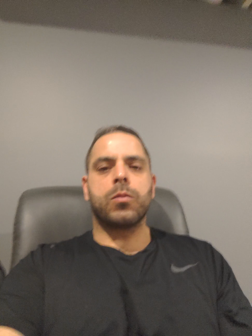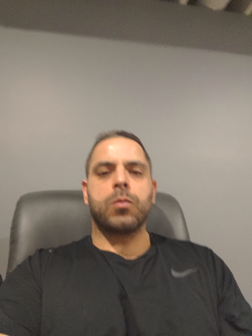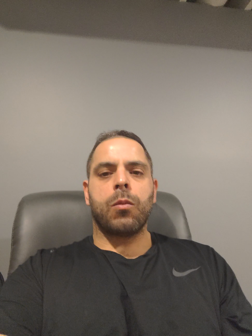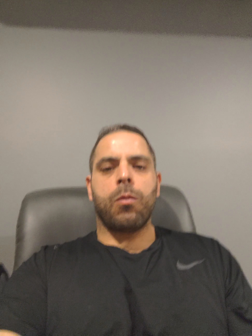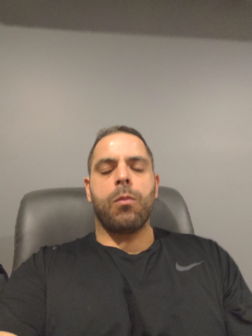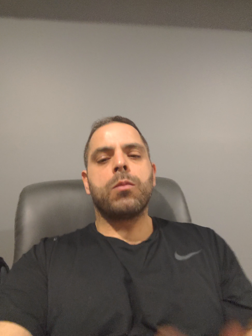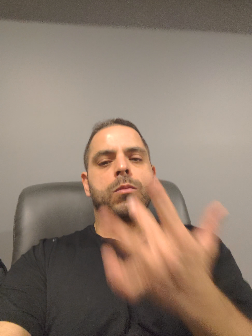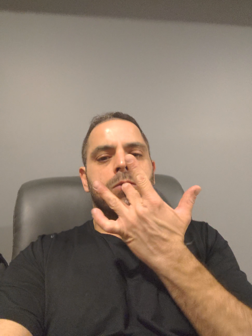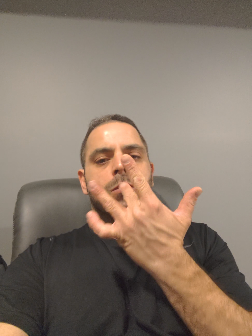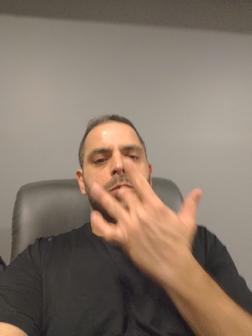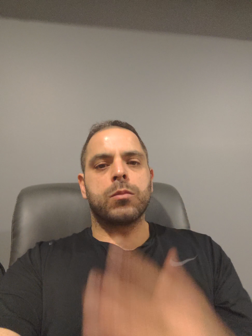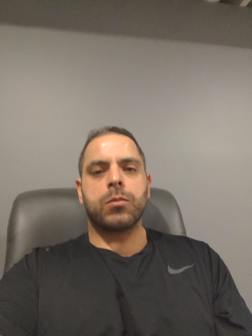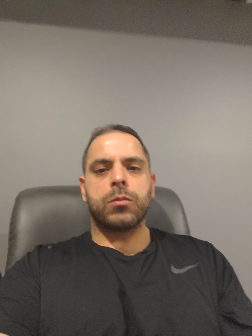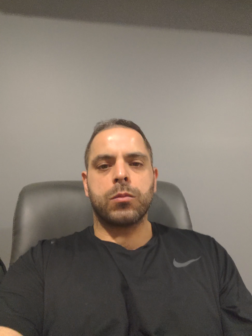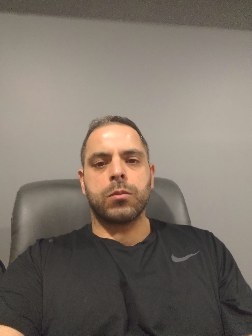taste